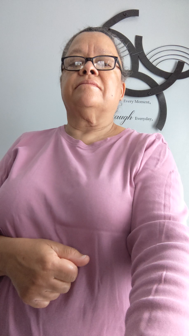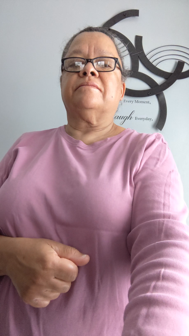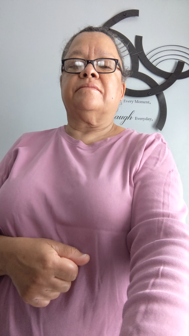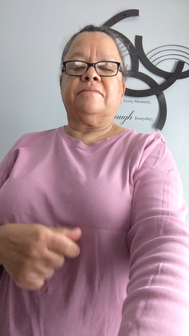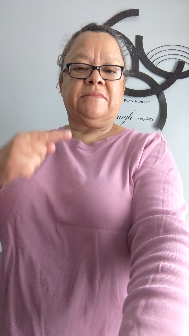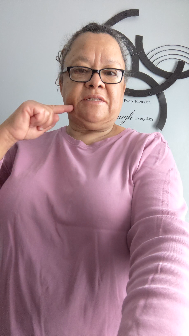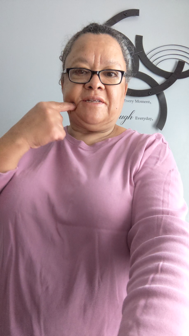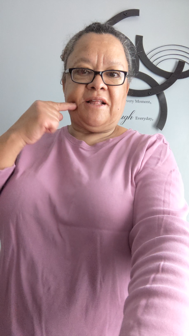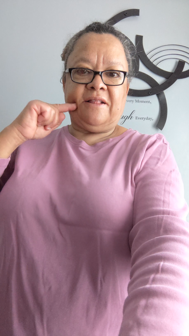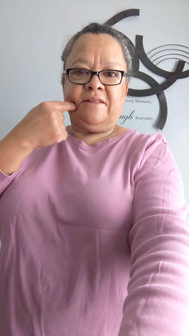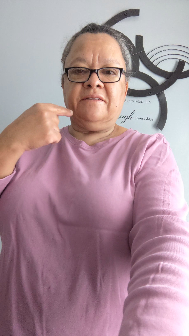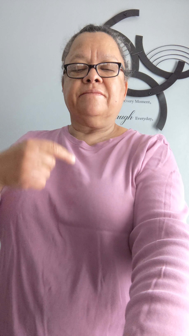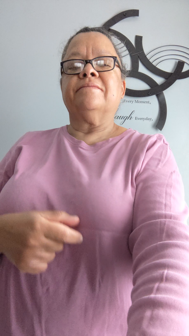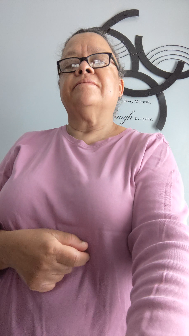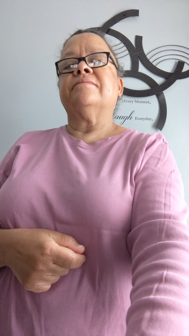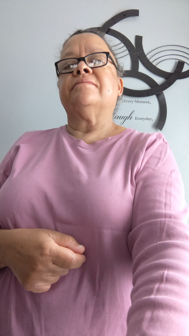candy